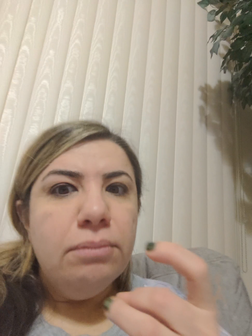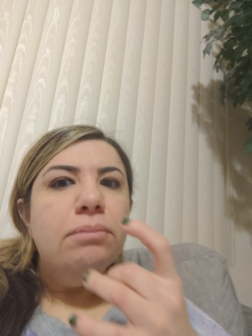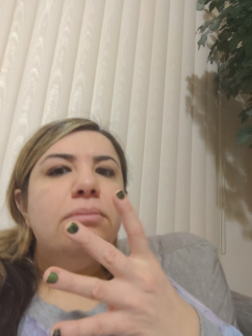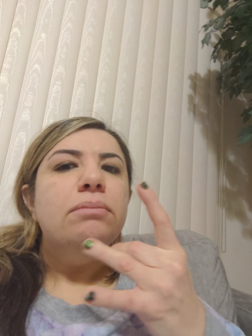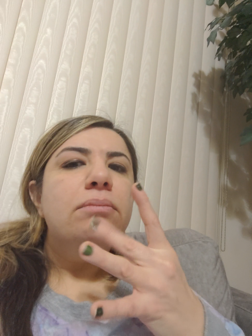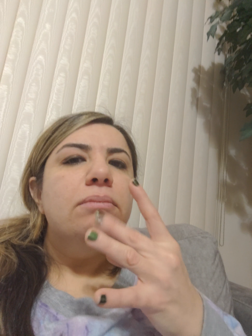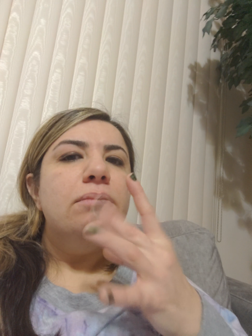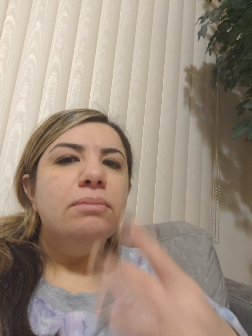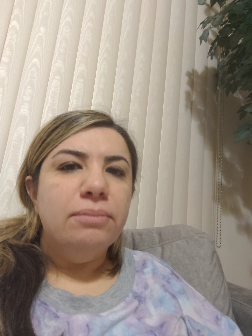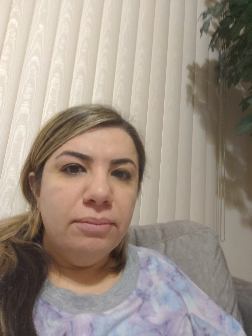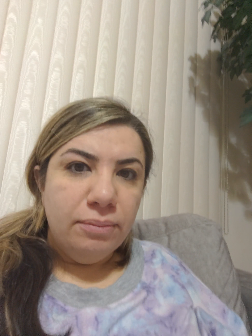snack